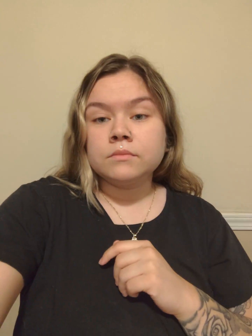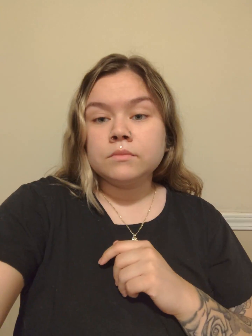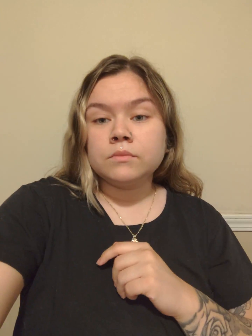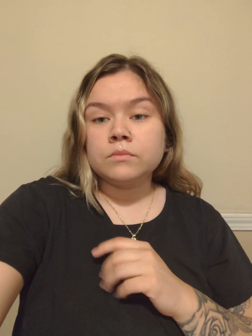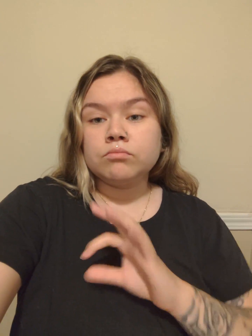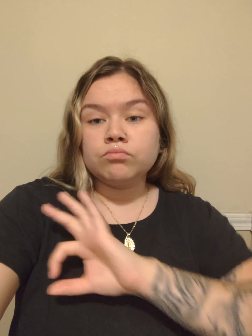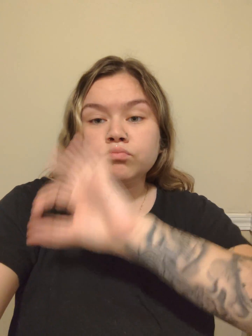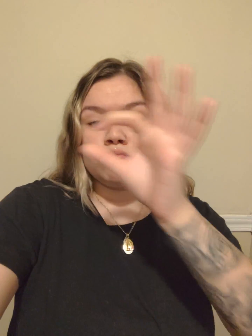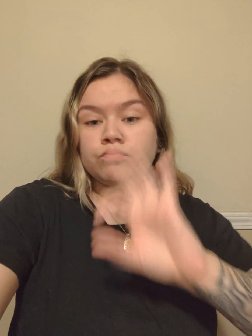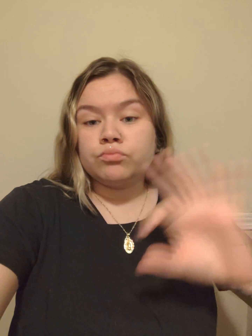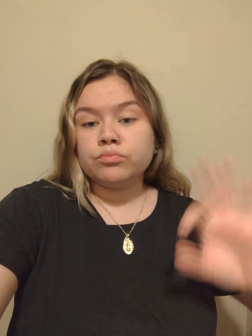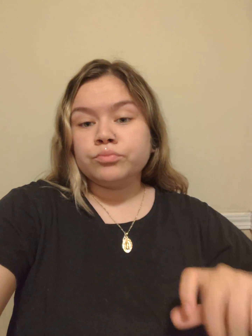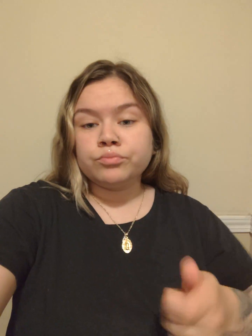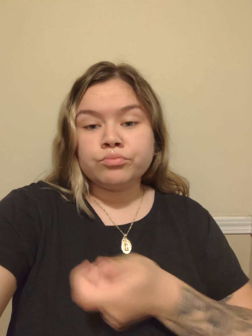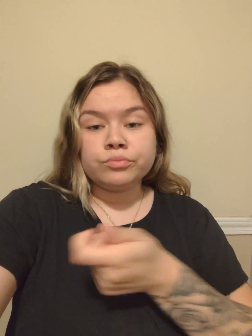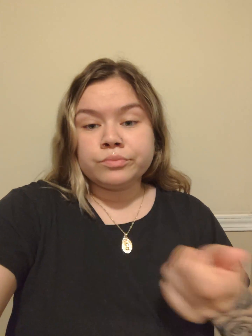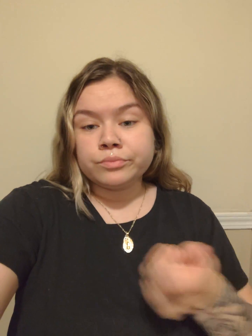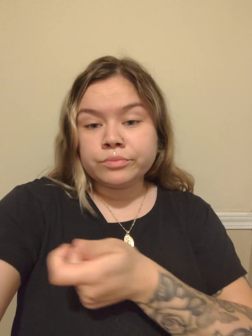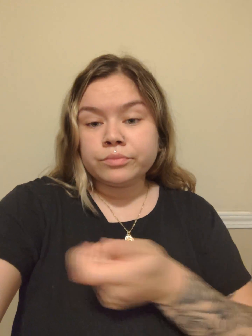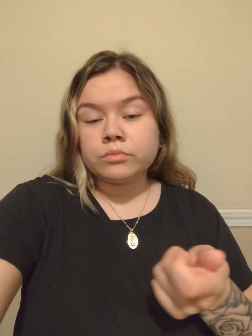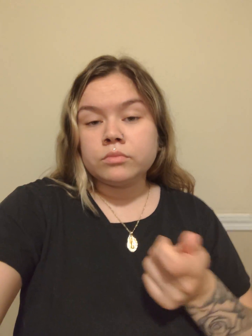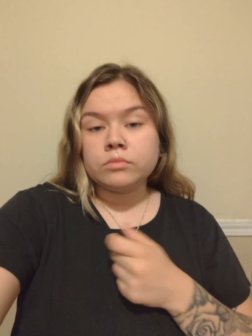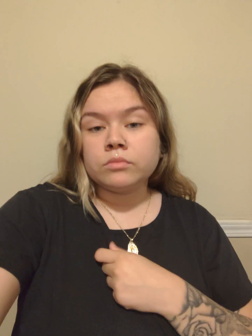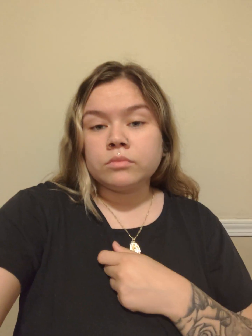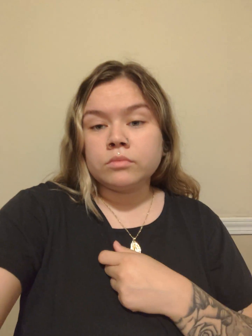hose